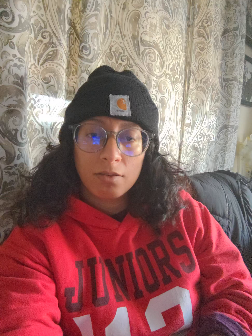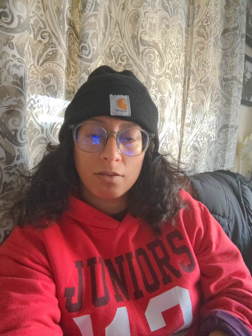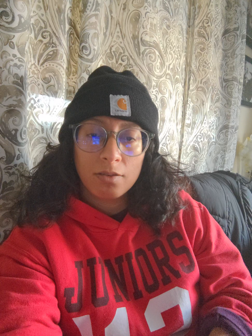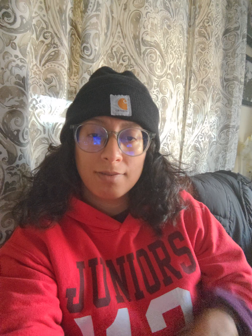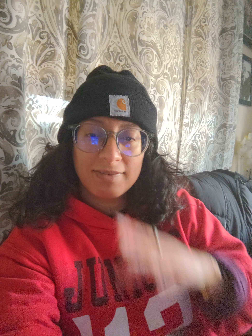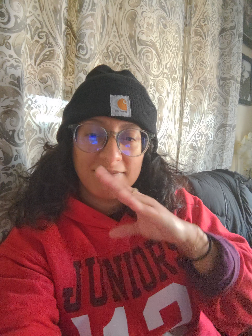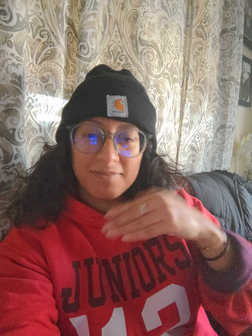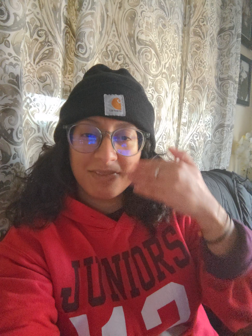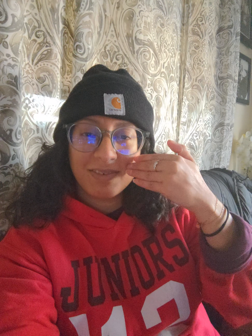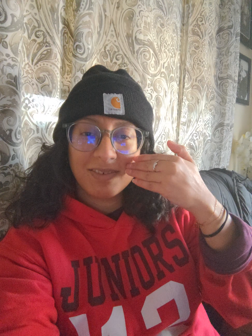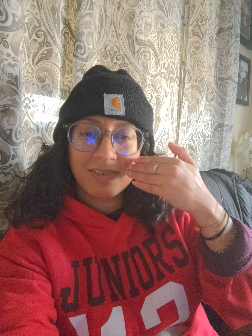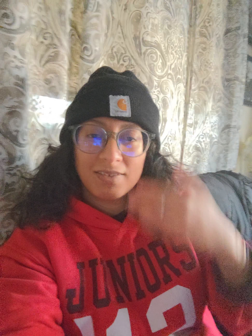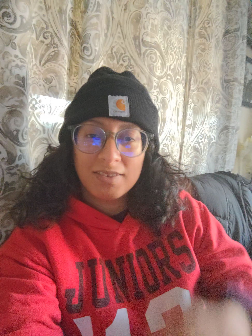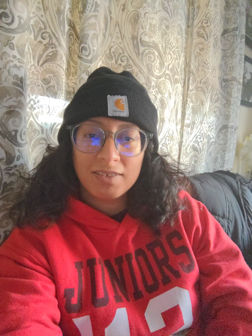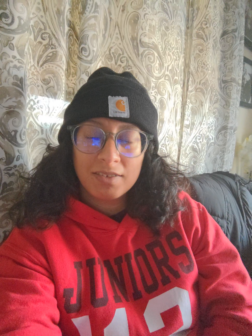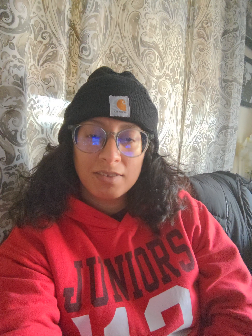smile